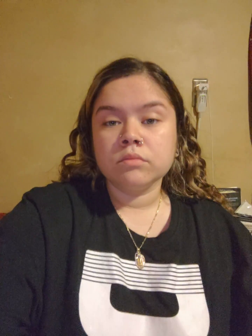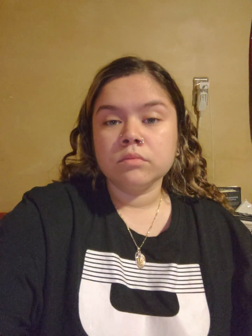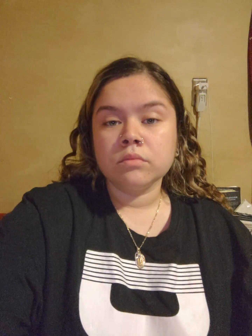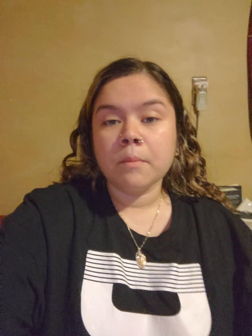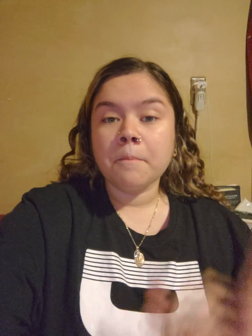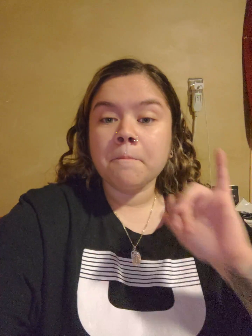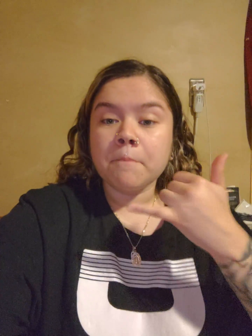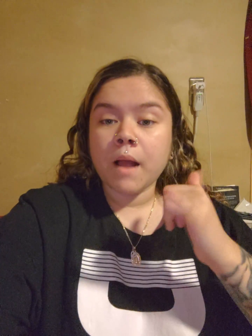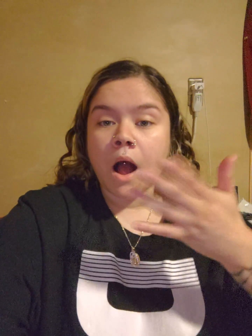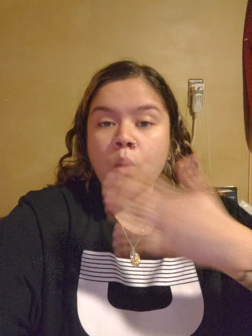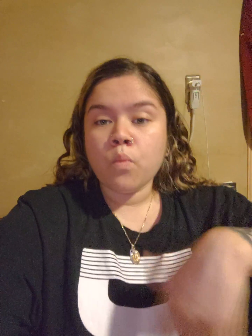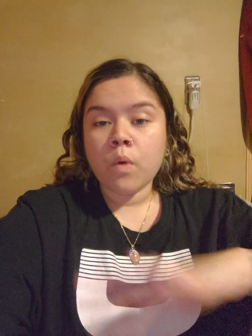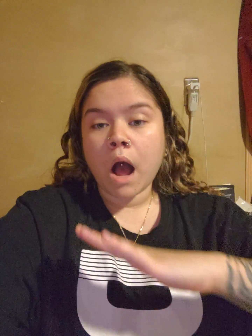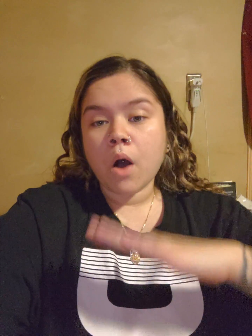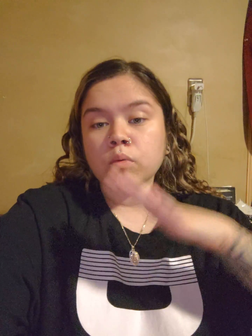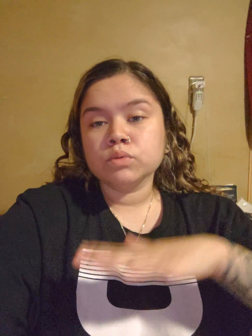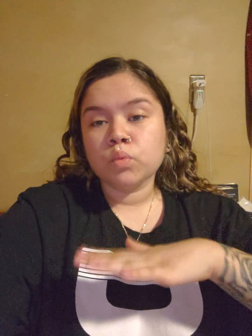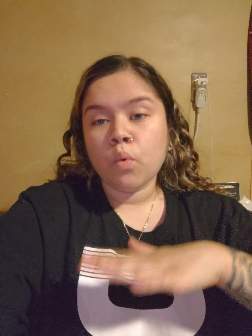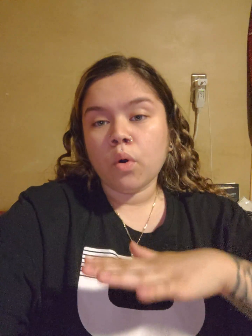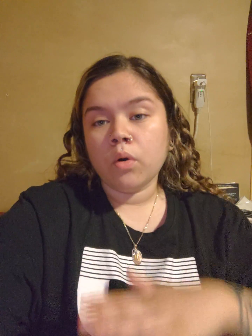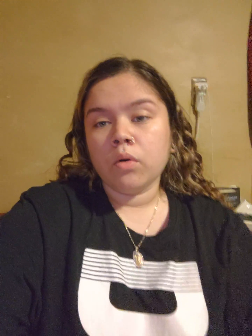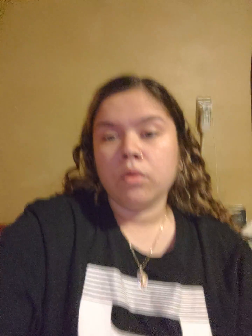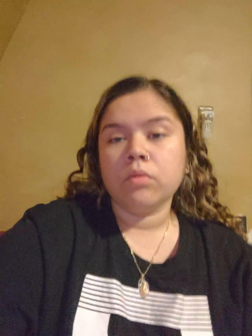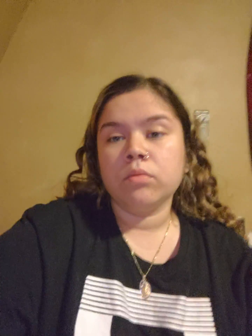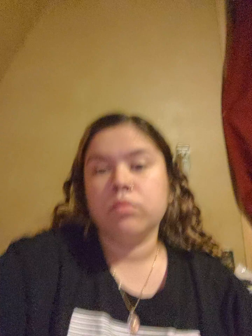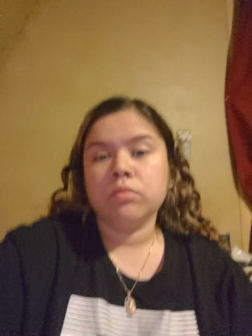playground